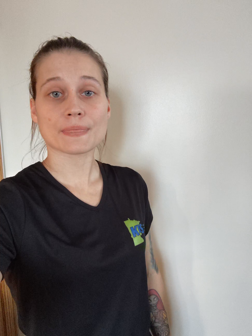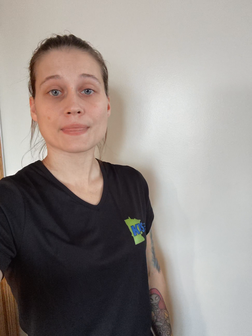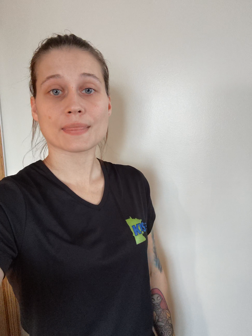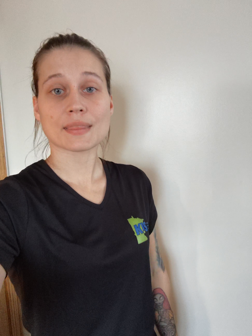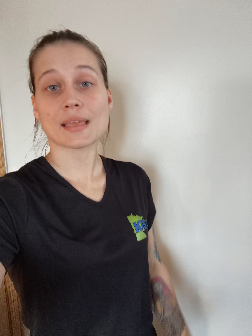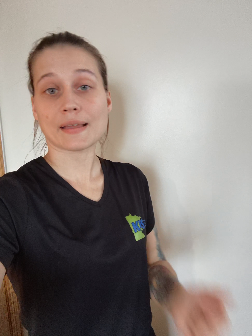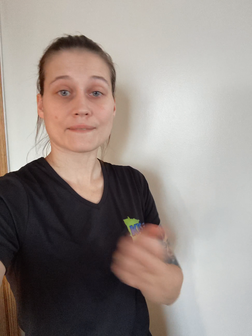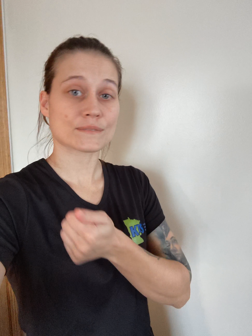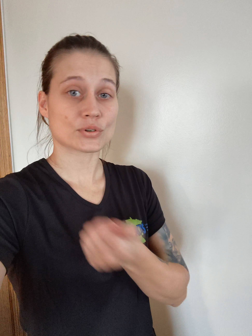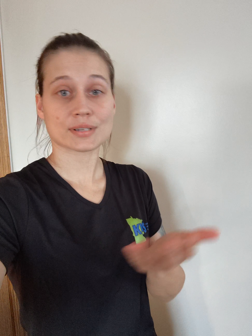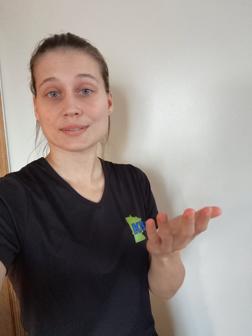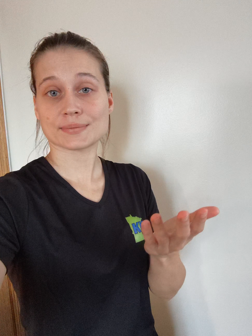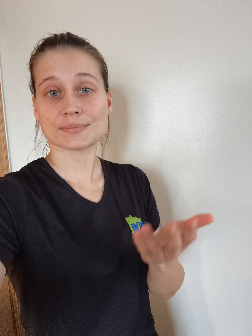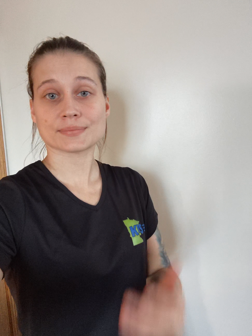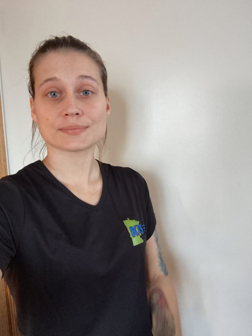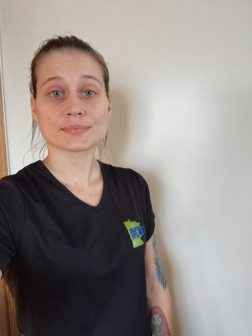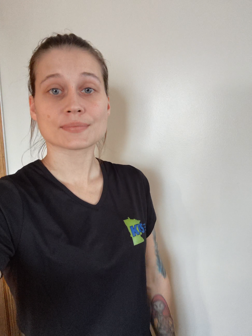every